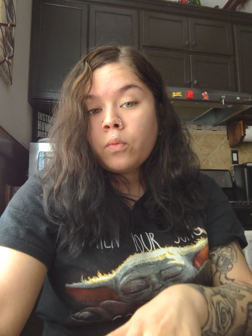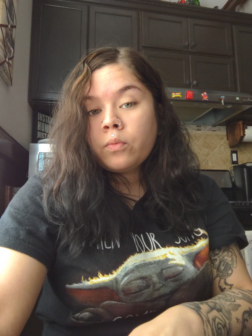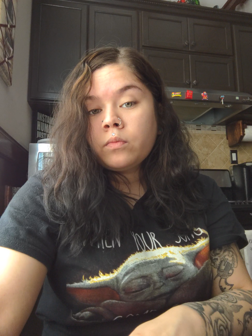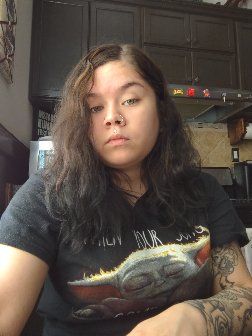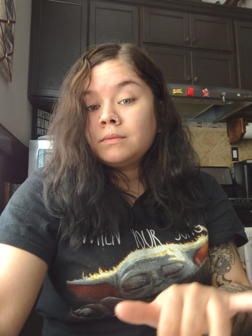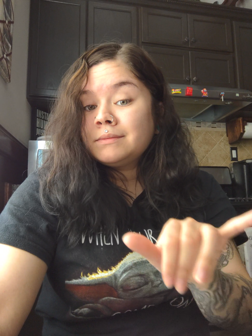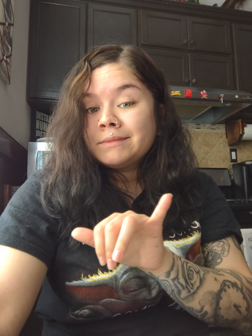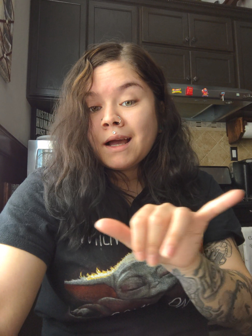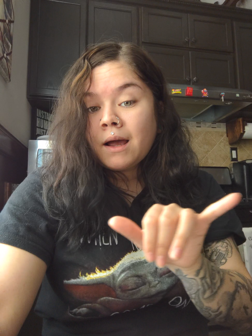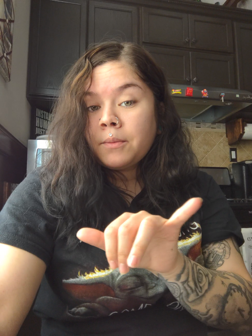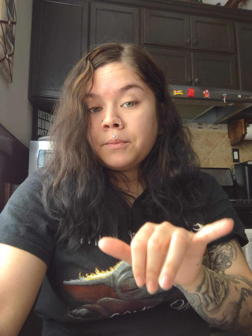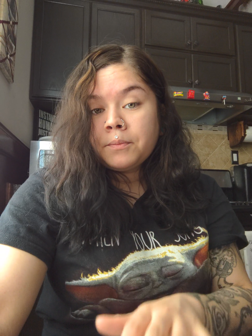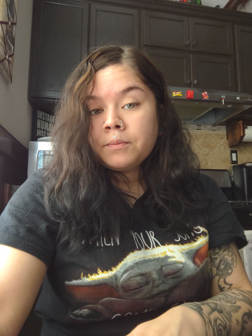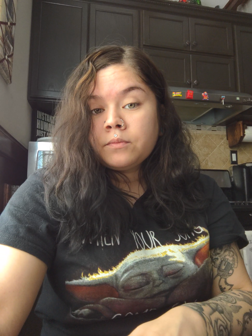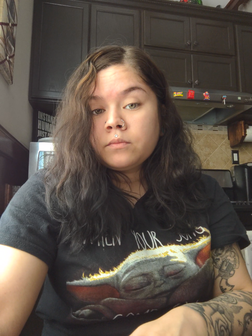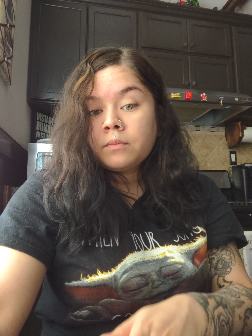same